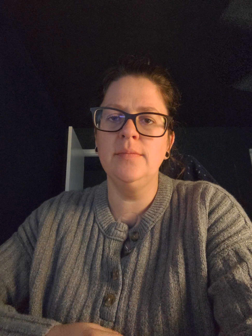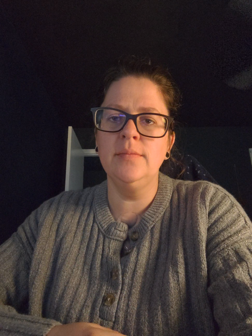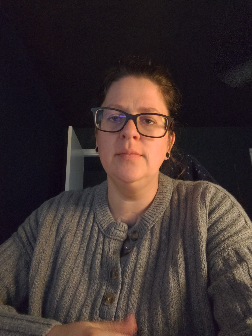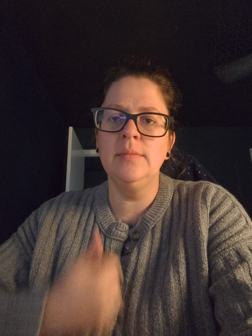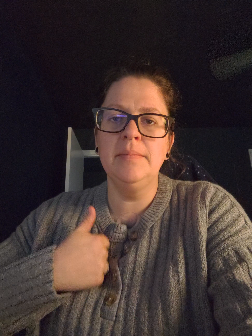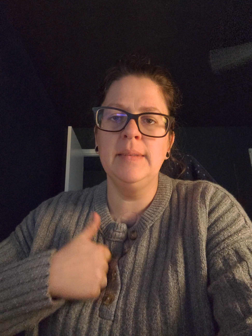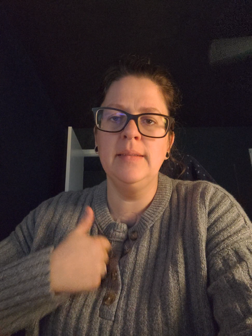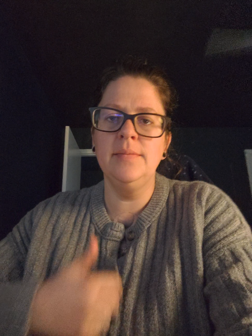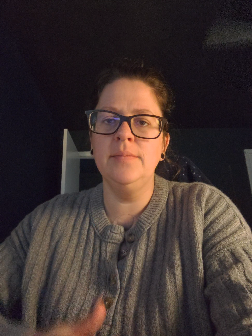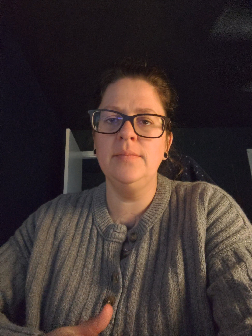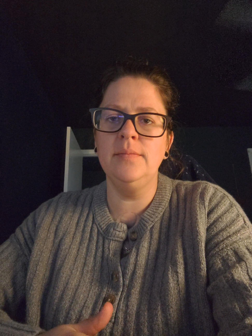bath